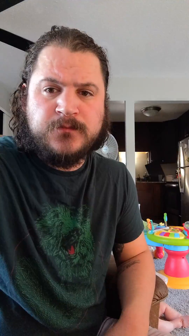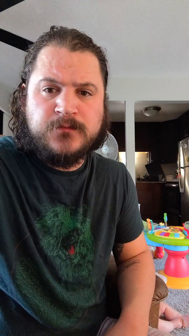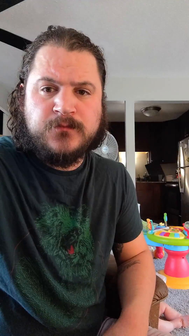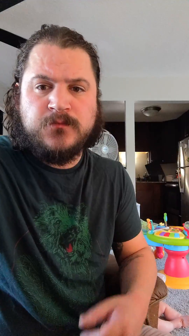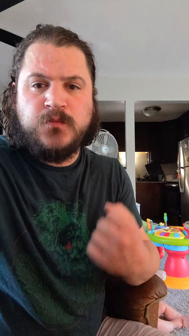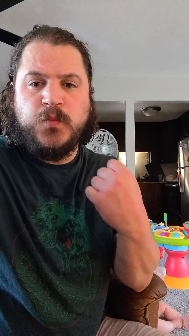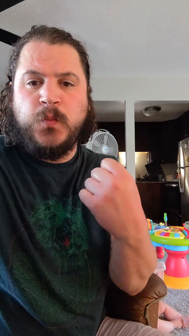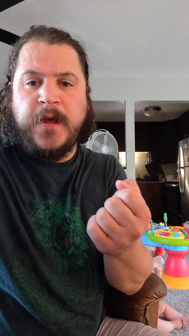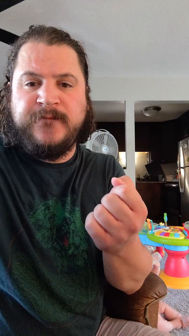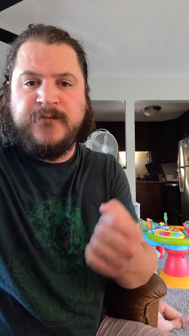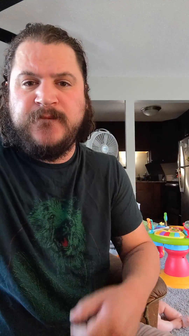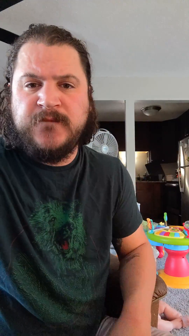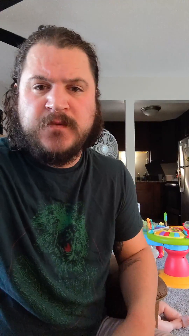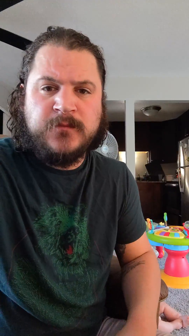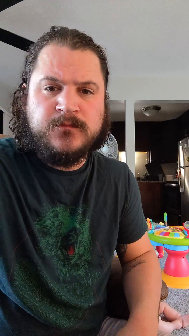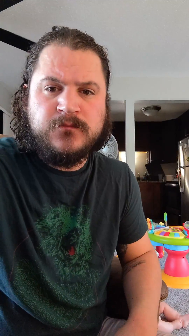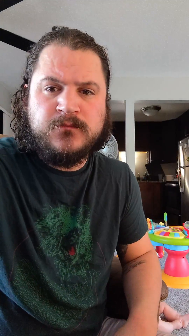drive